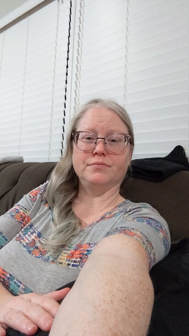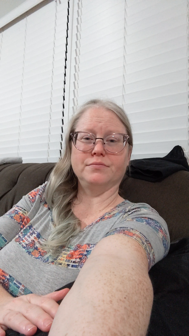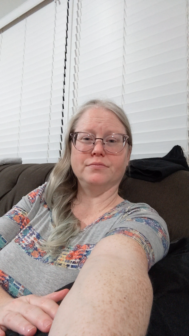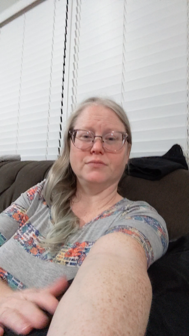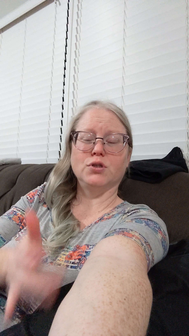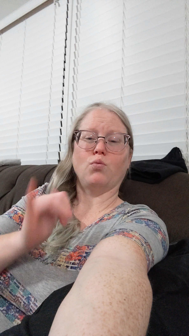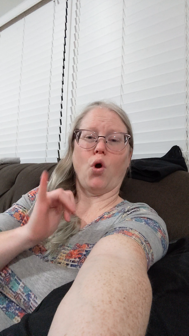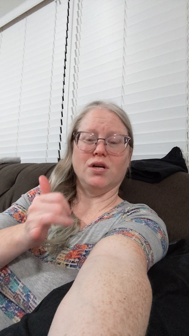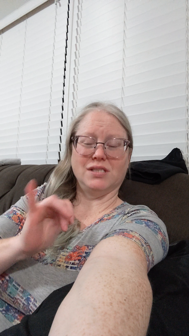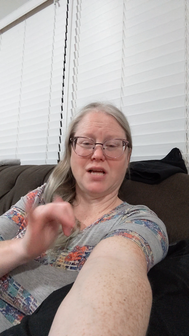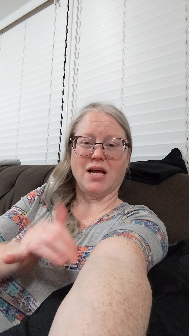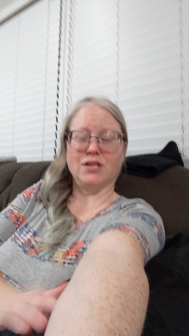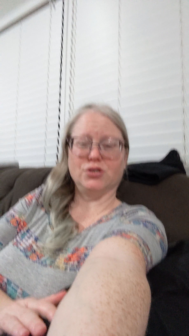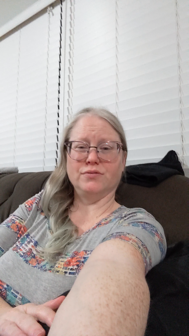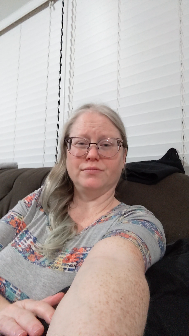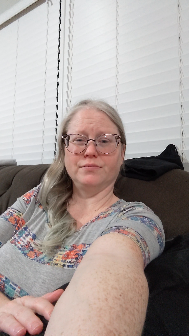rocking chair